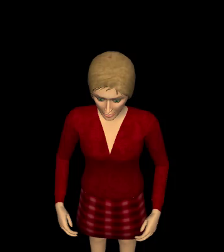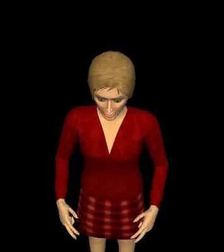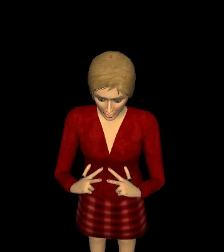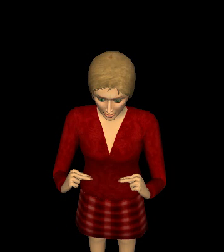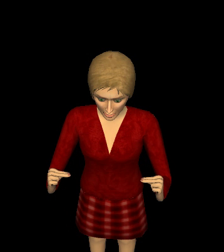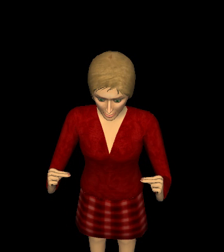نظيف